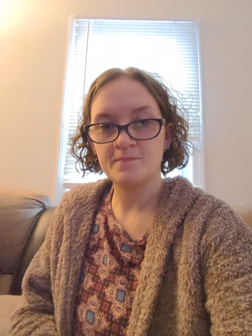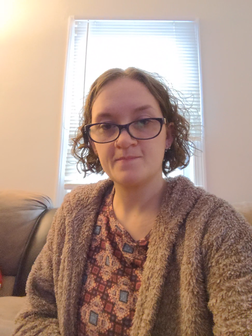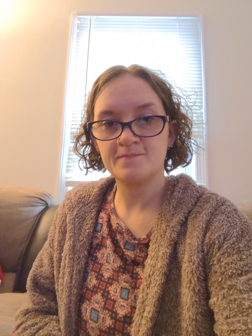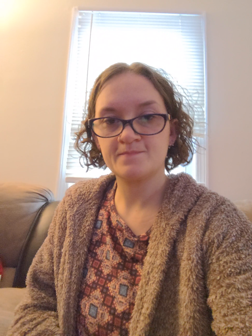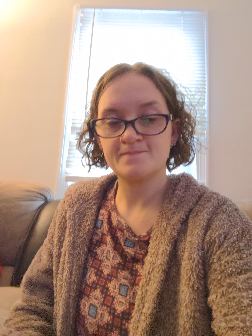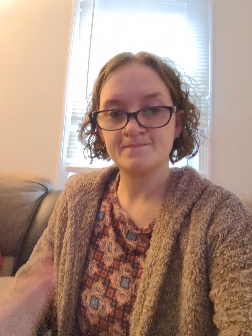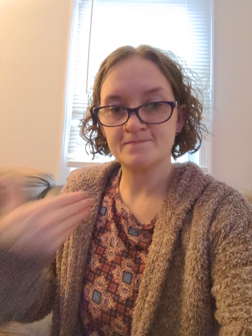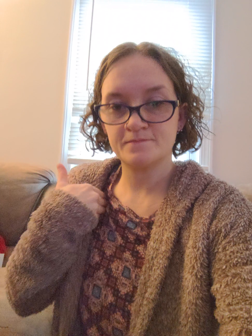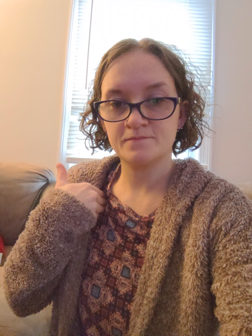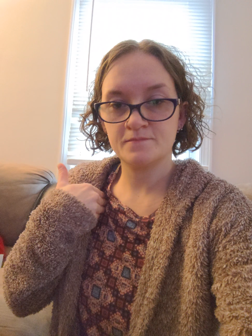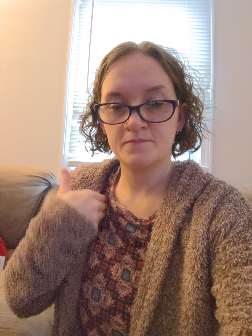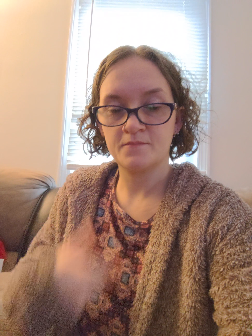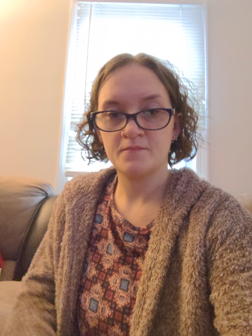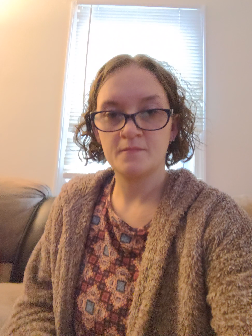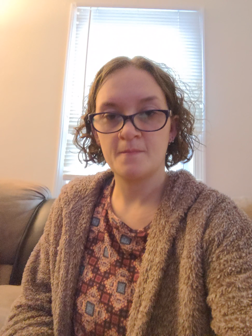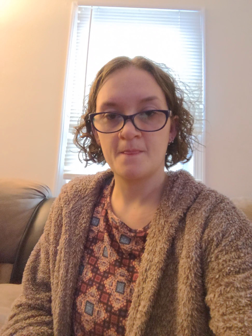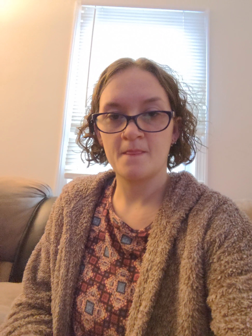have